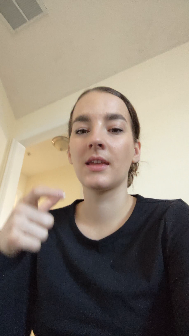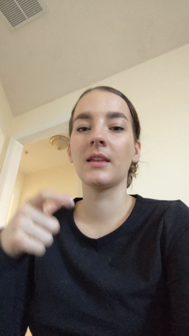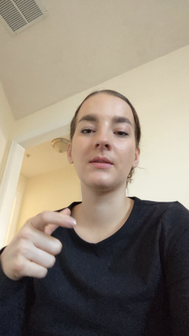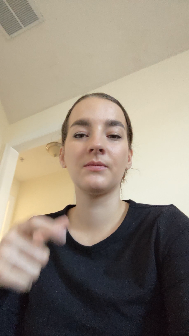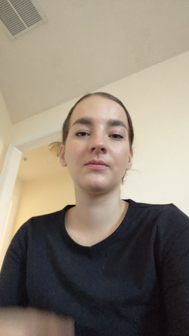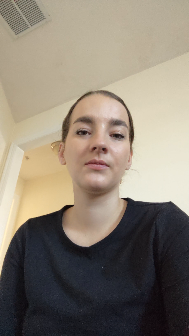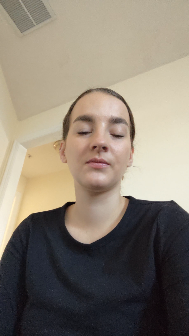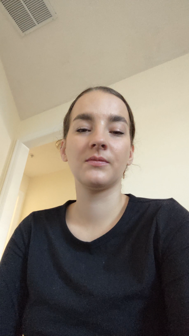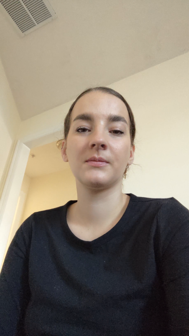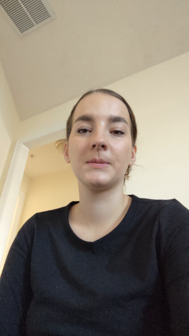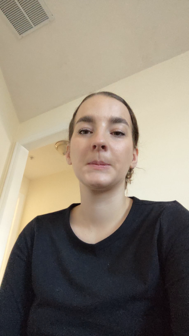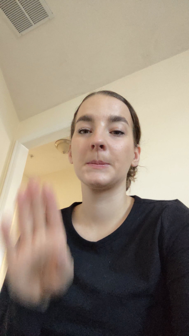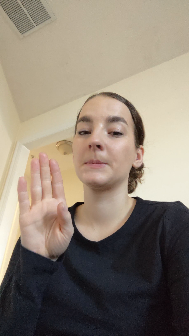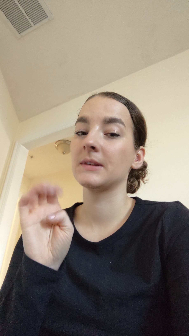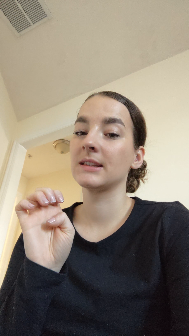be